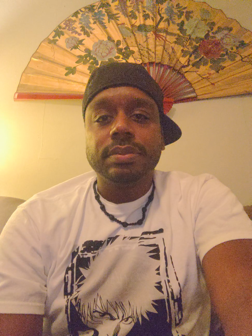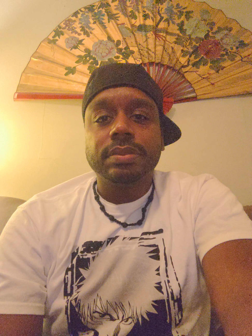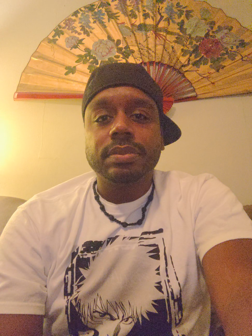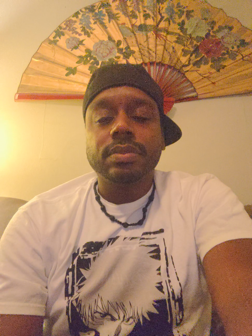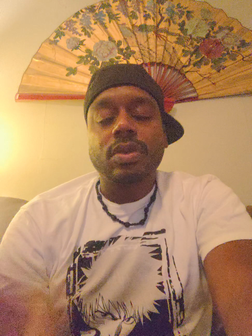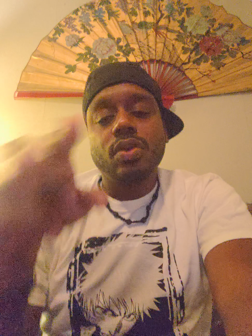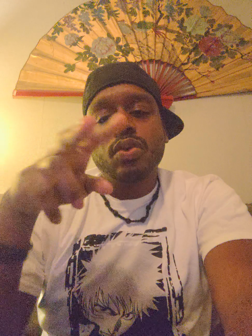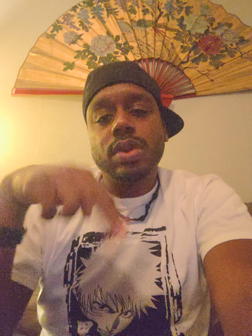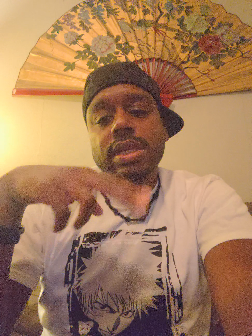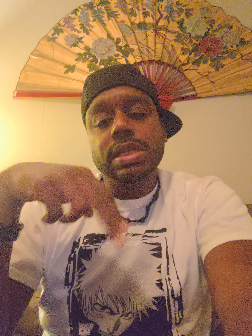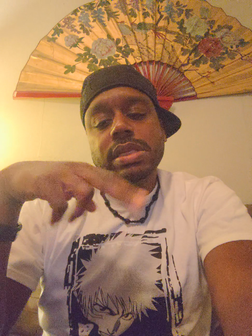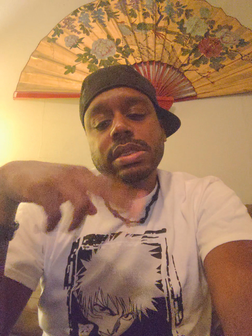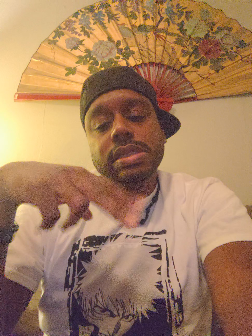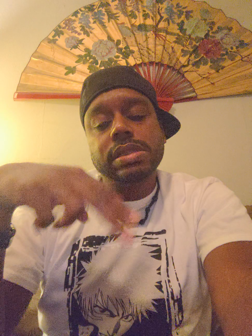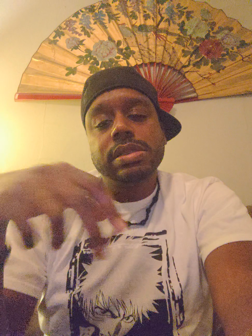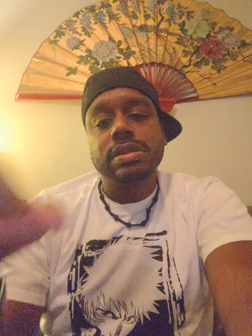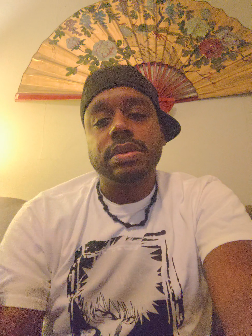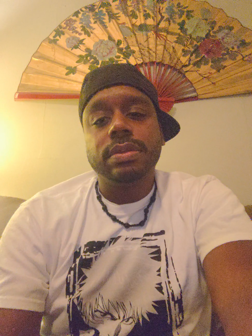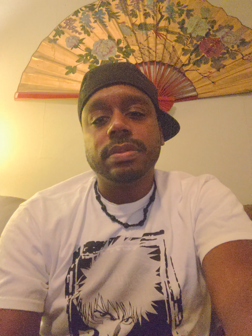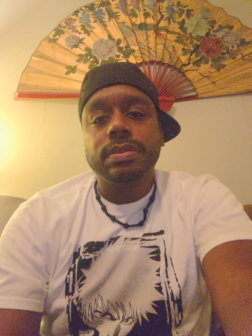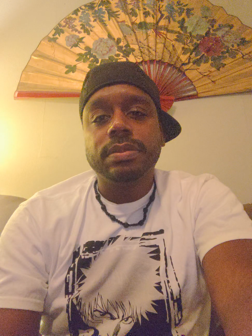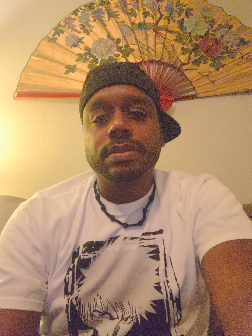read